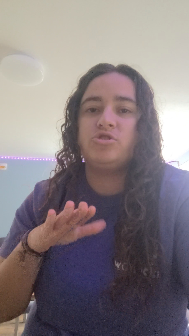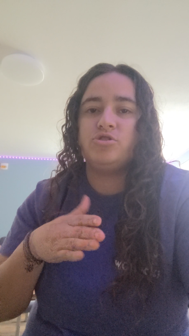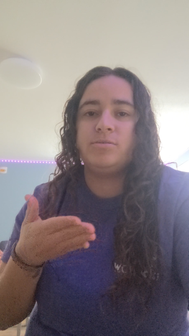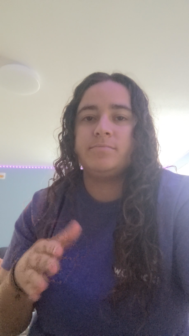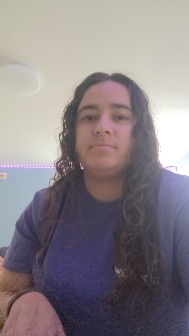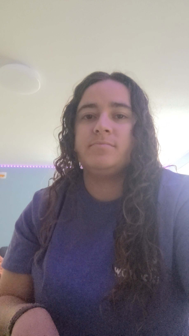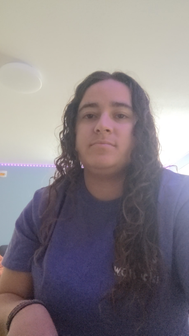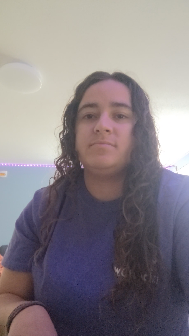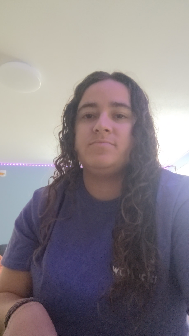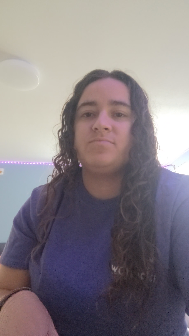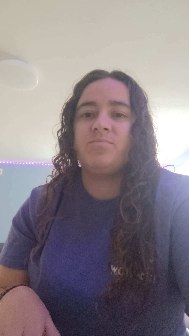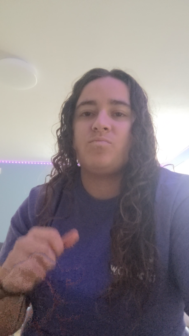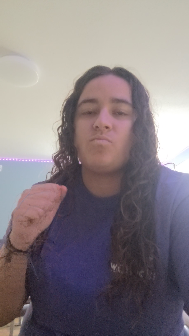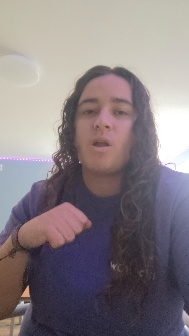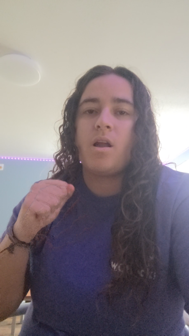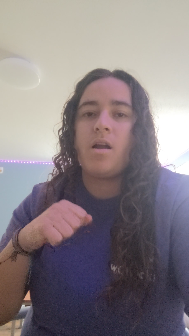rock